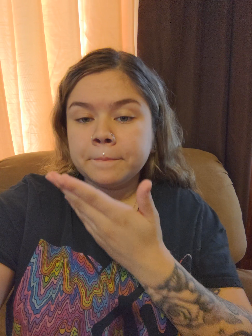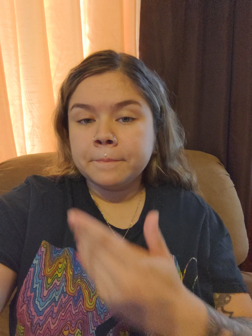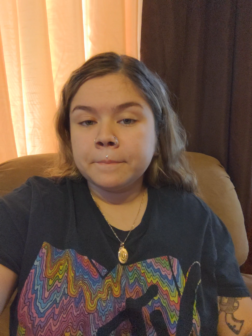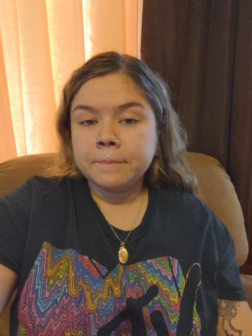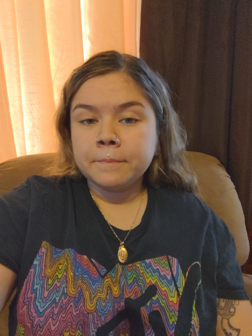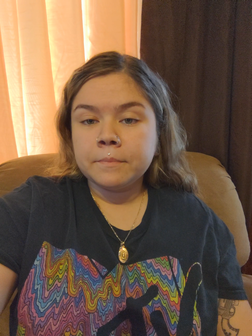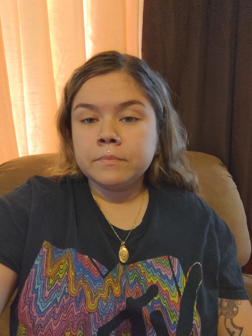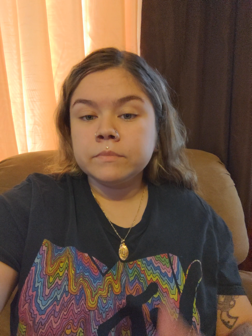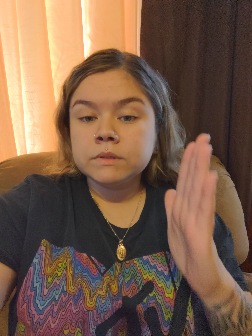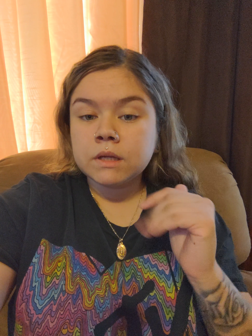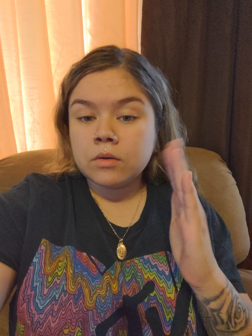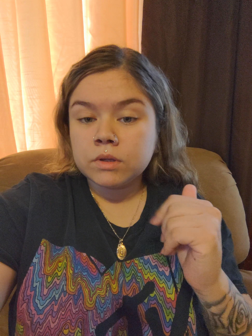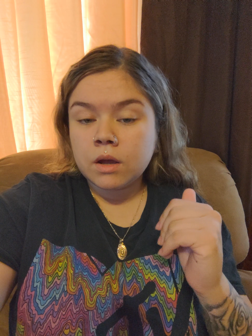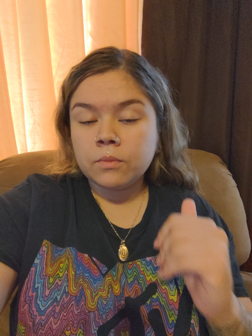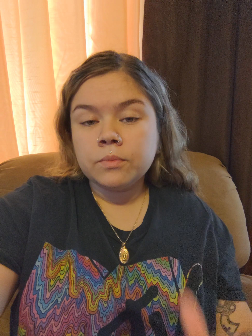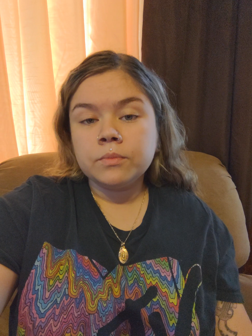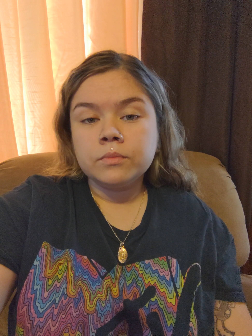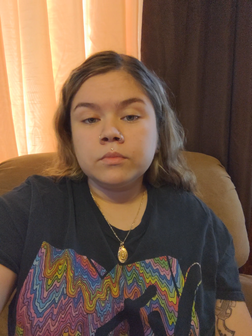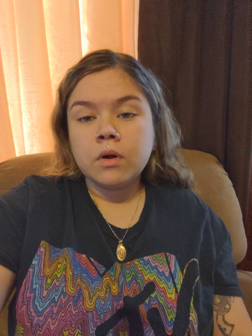downtown